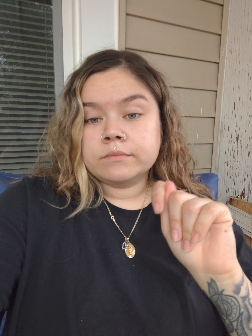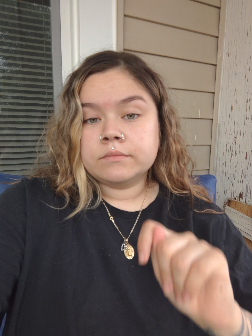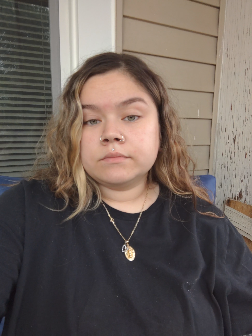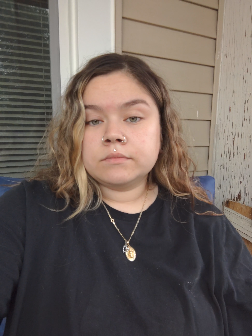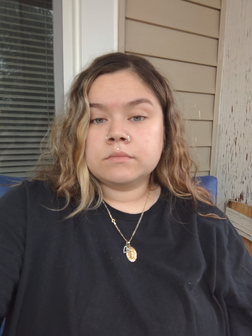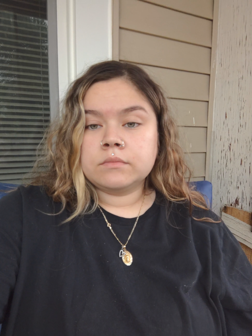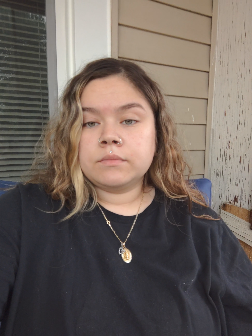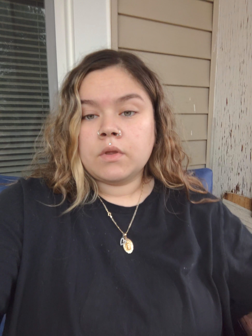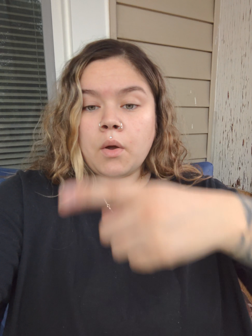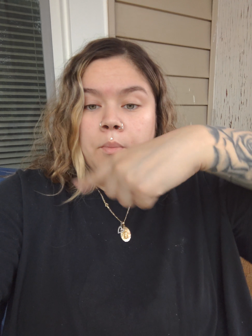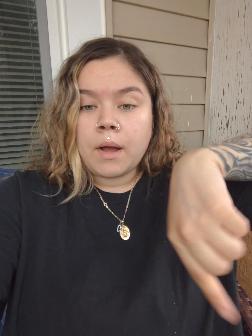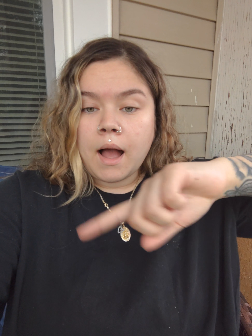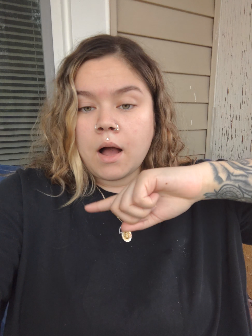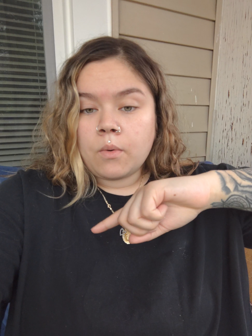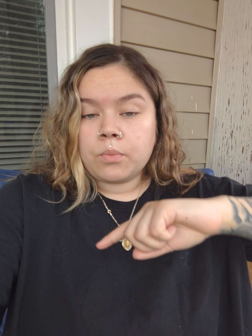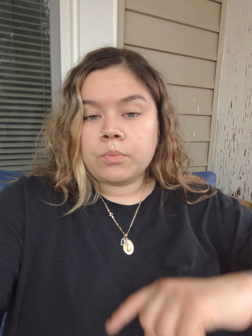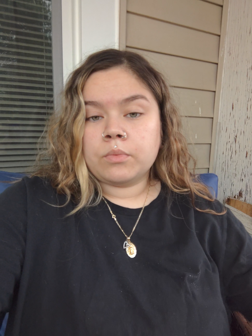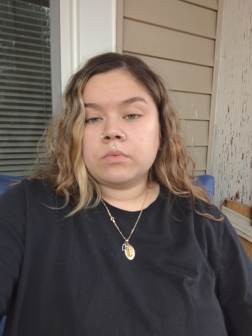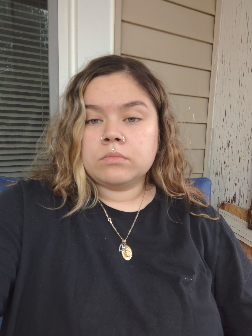around